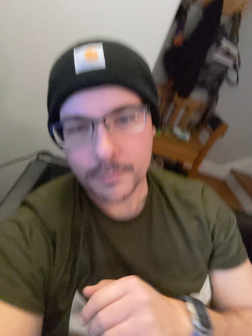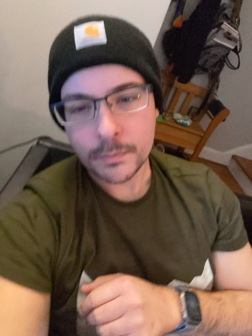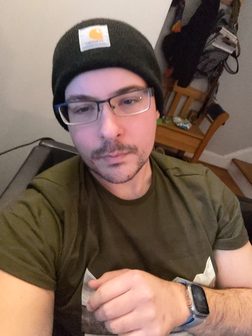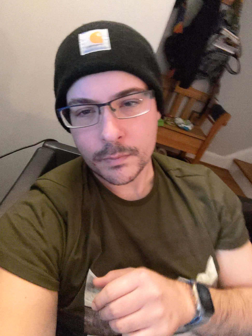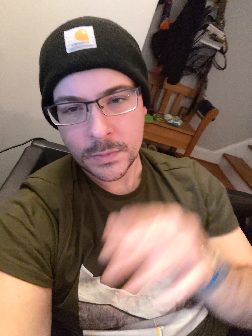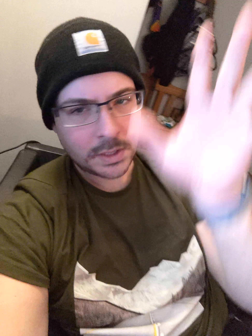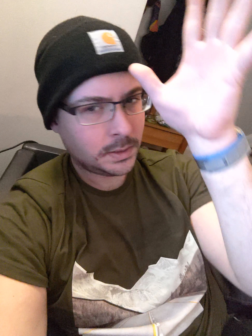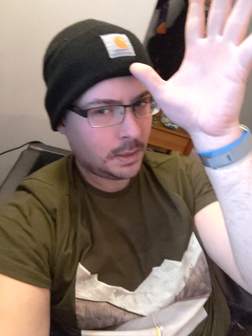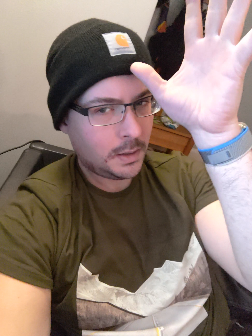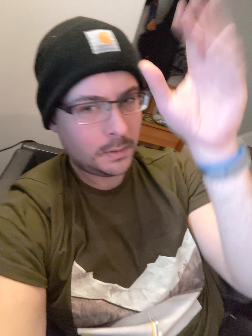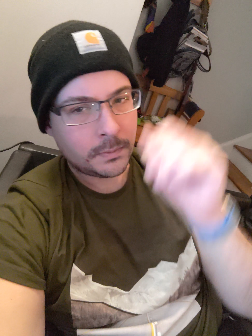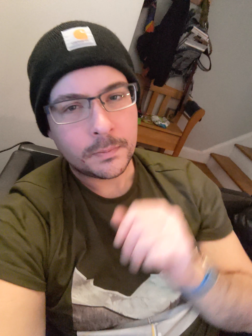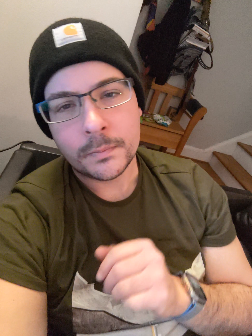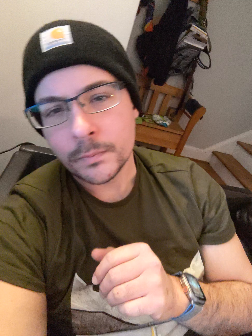dad